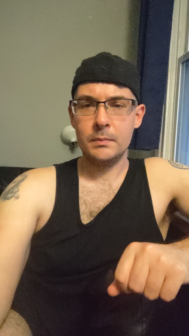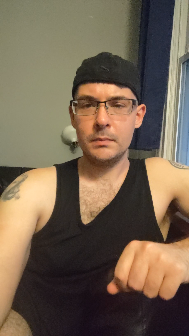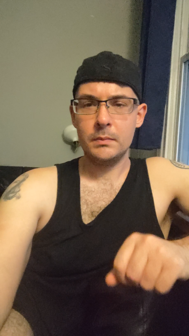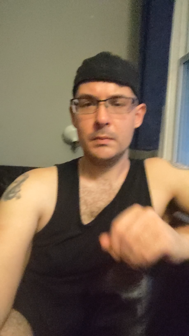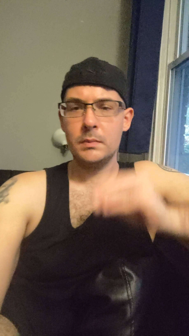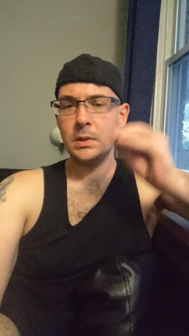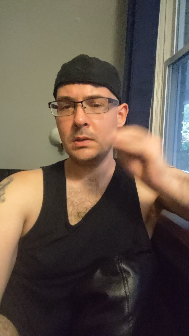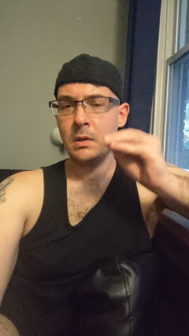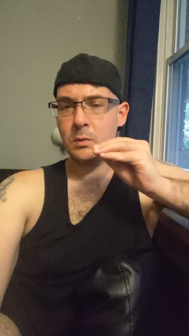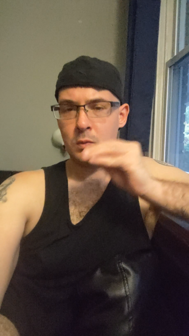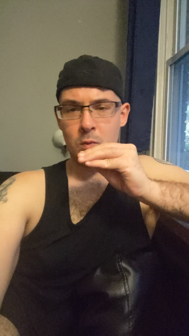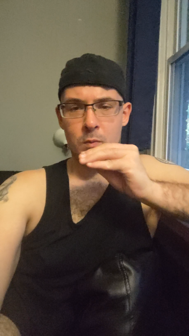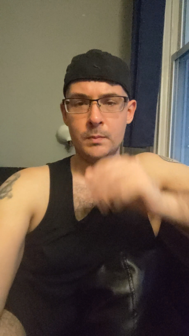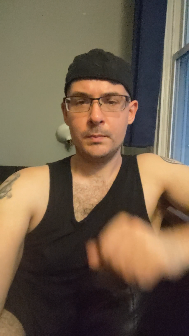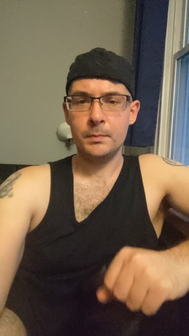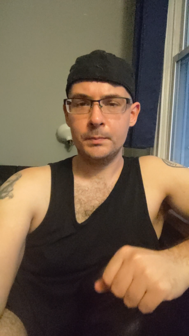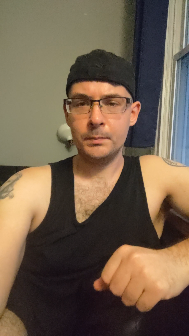dinosaur